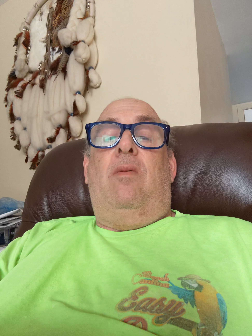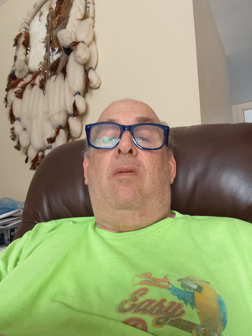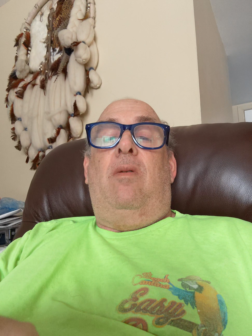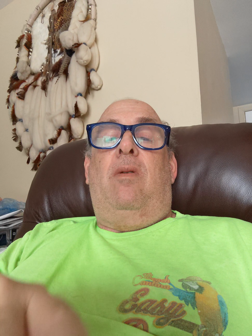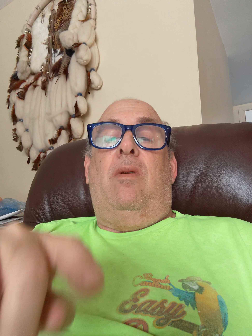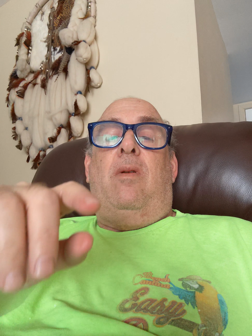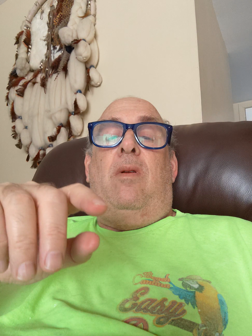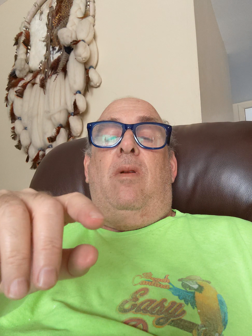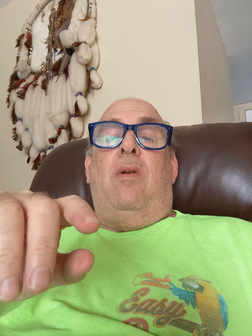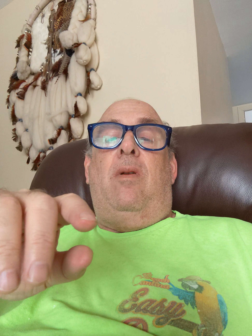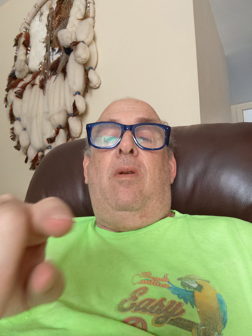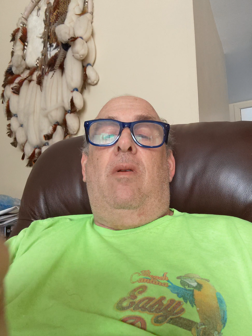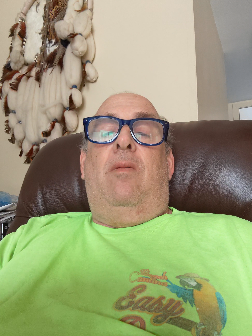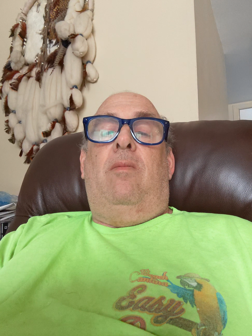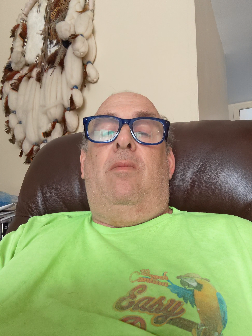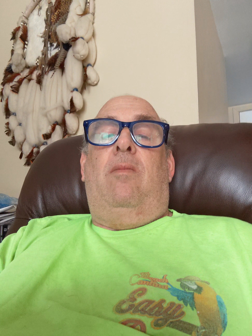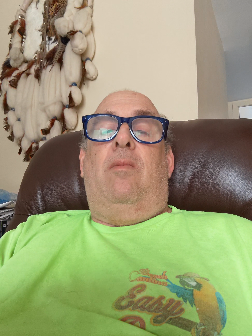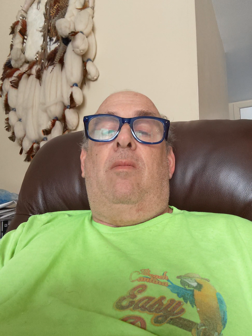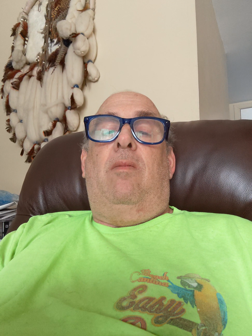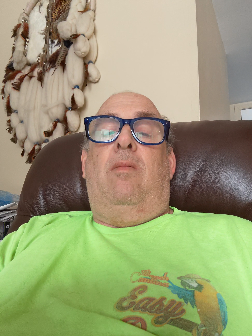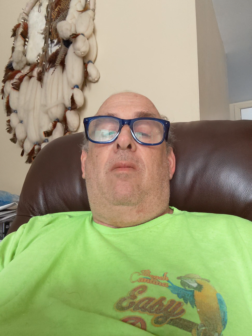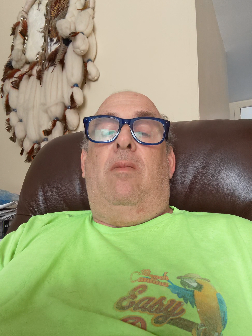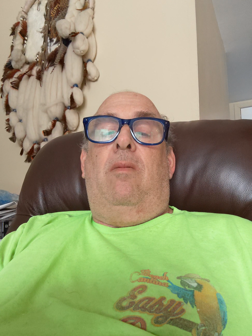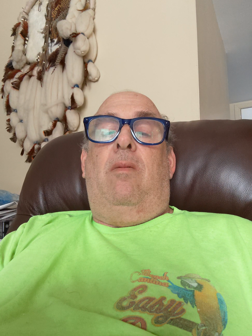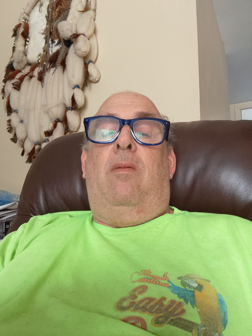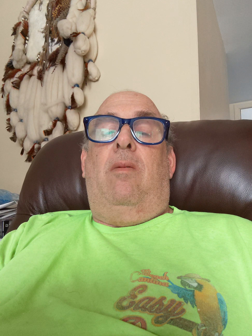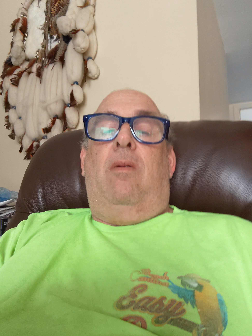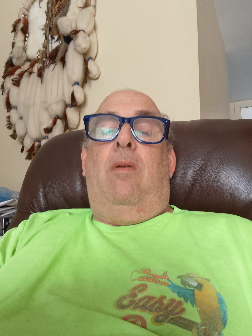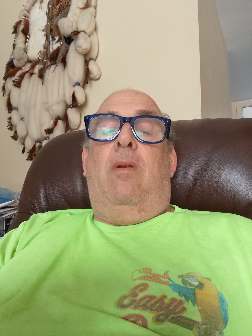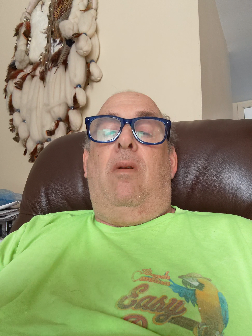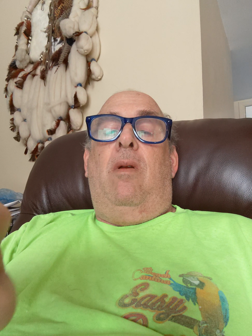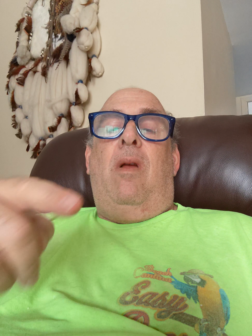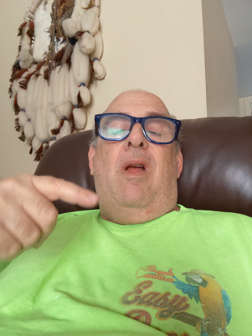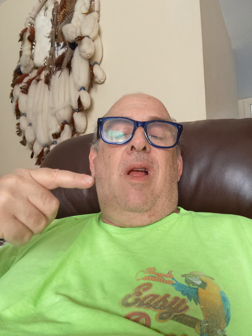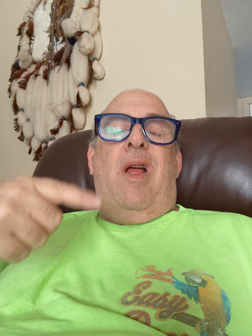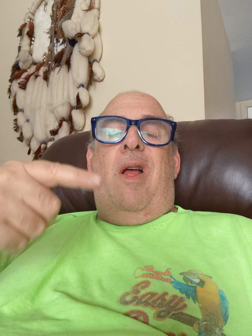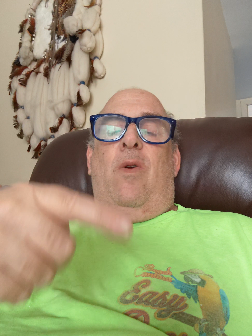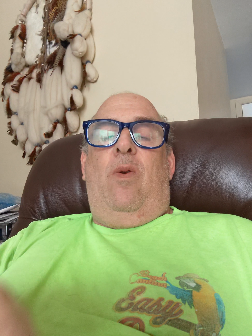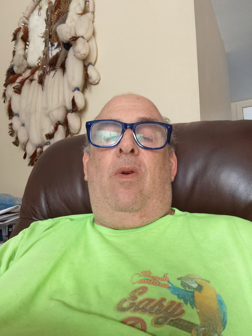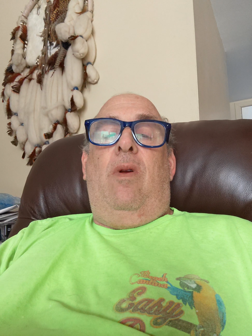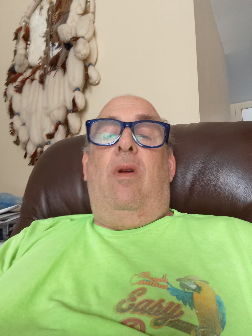owie